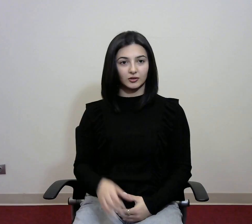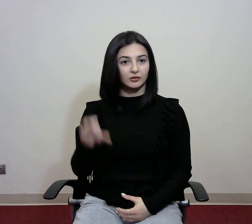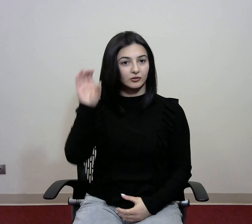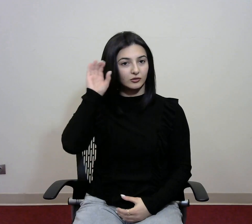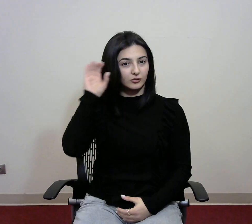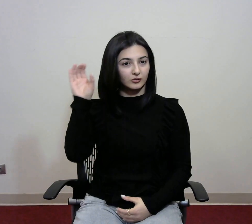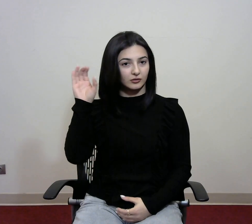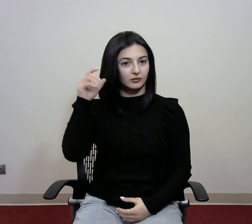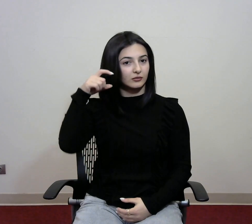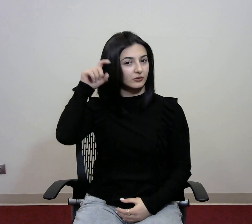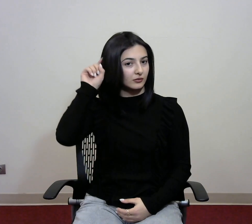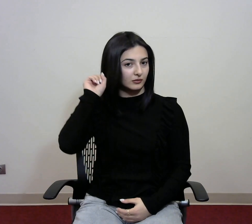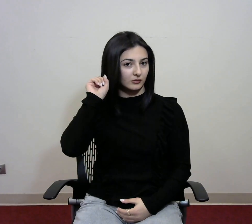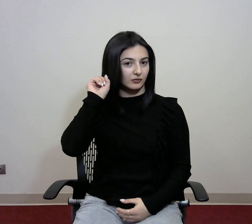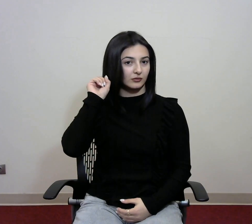eşitmə aparatı